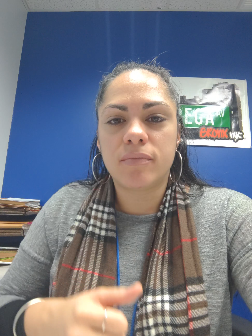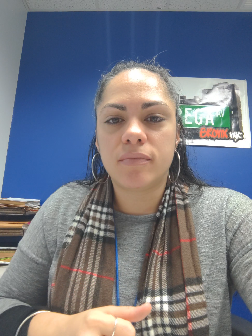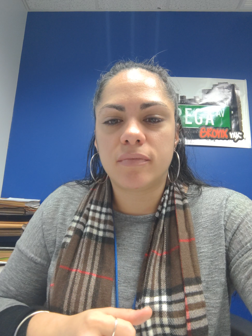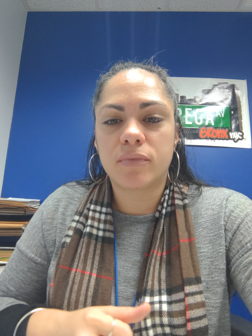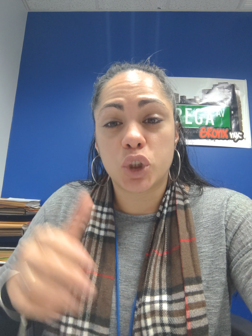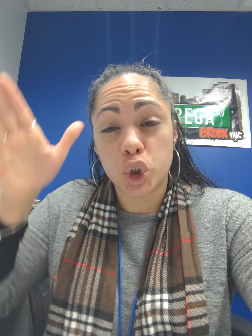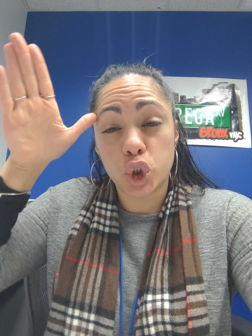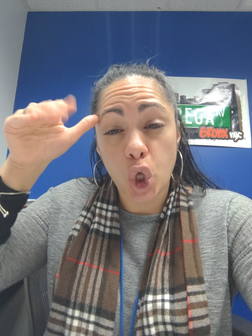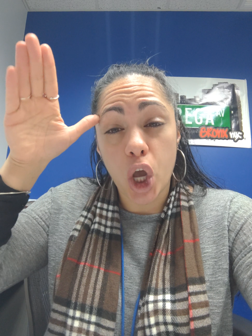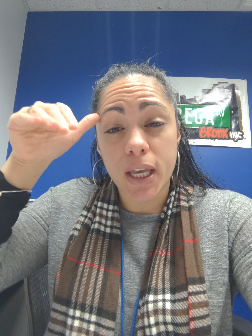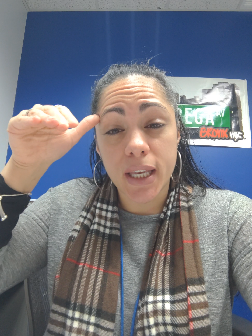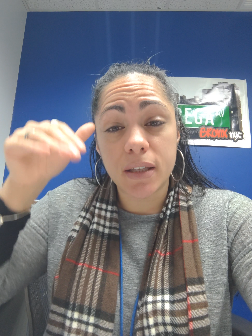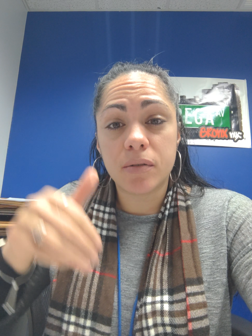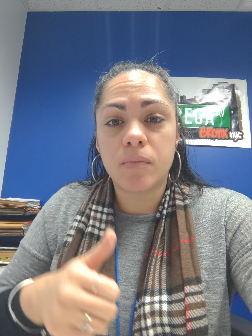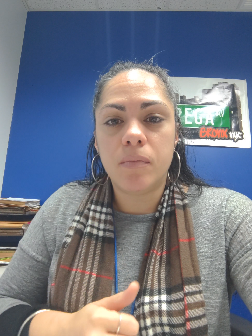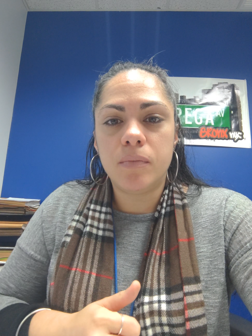donkey